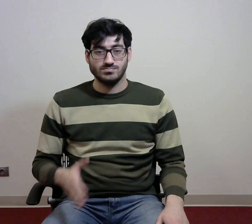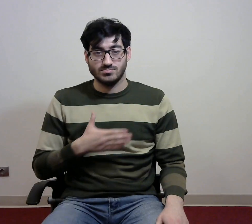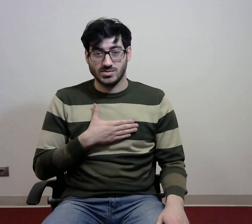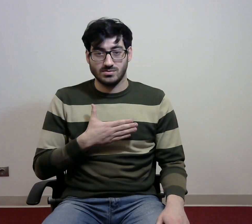mən